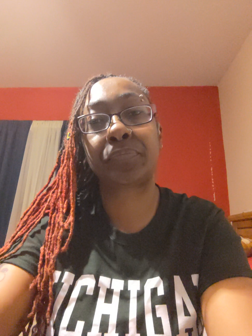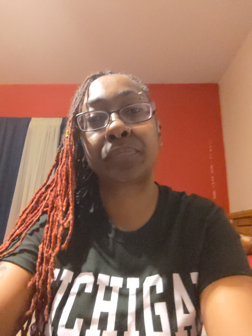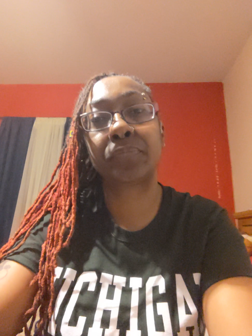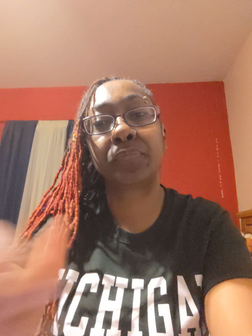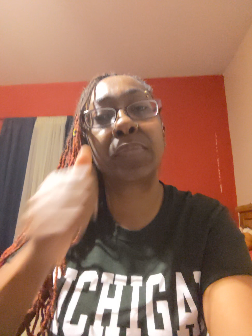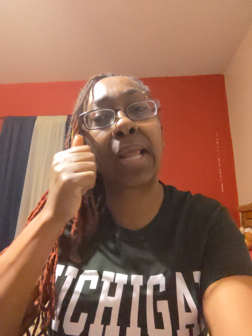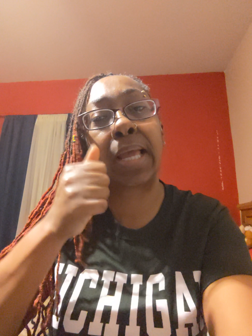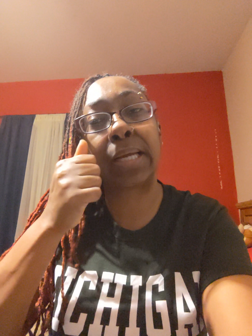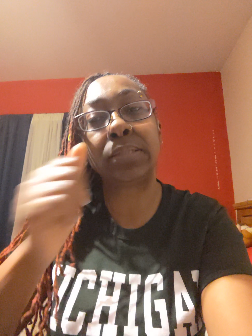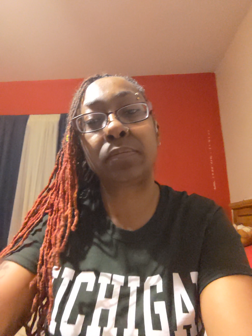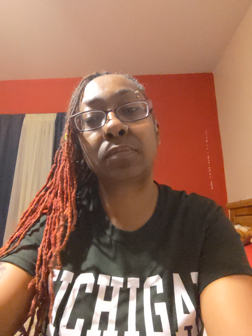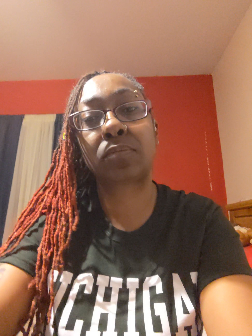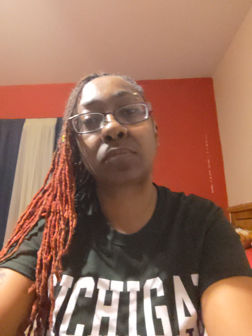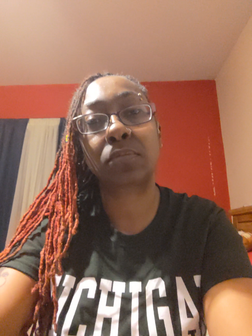aunt